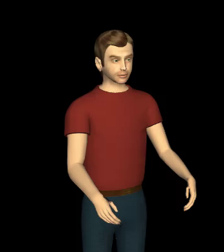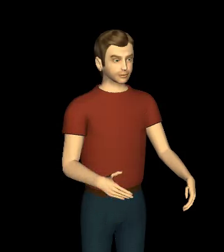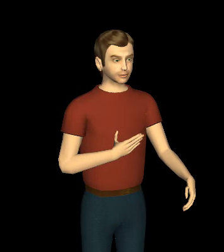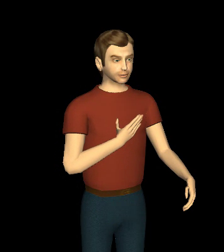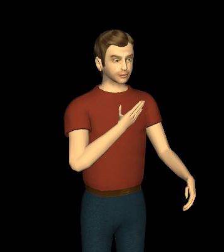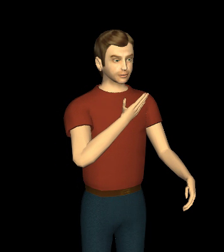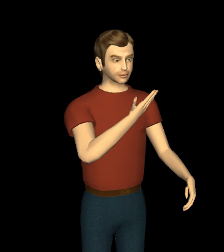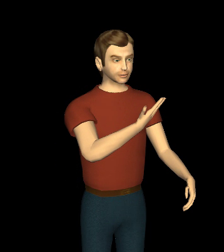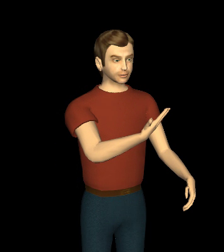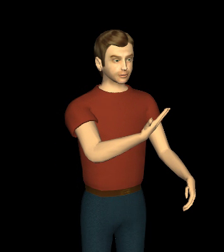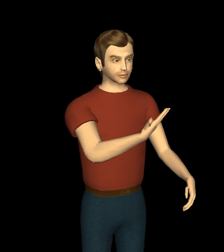يحب